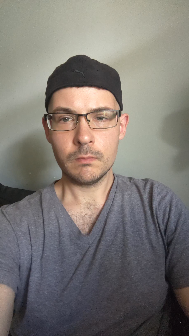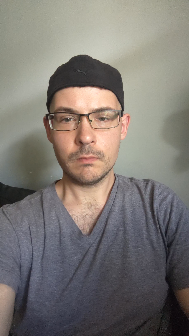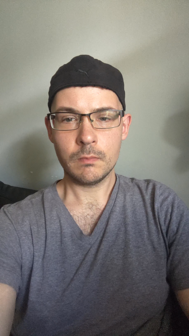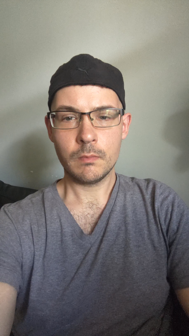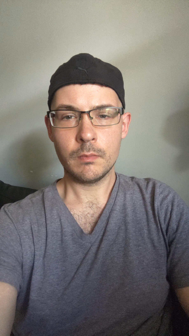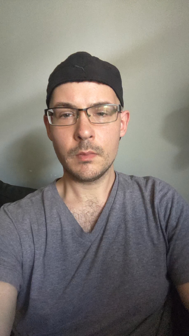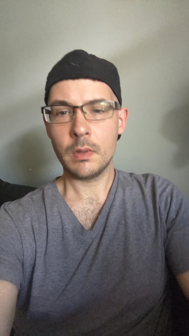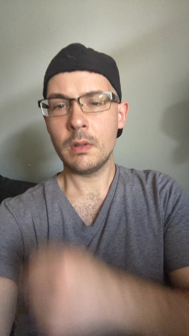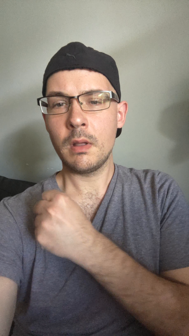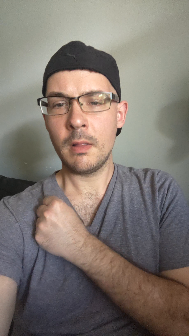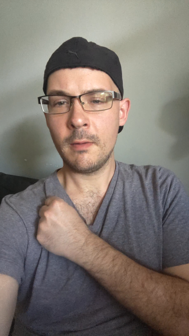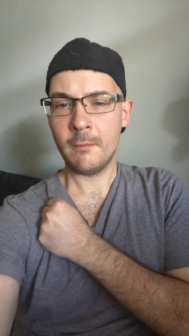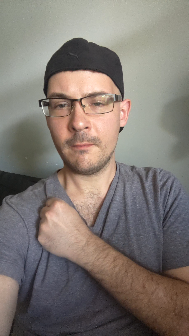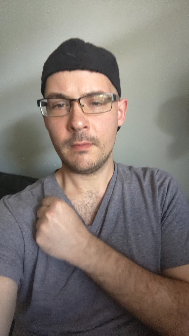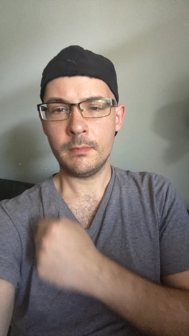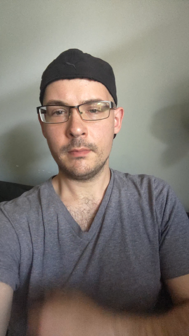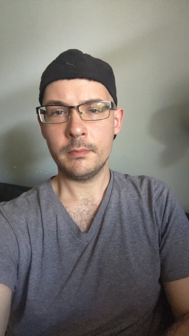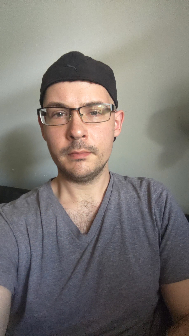love